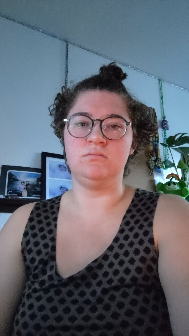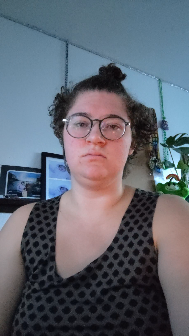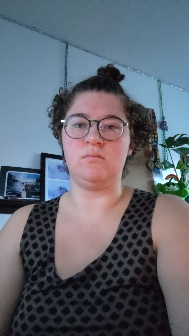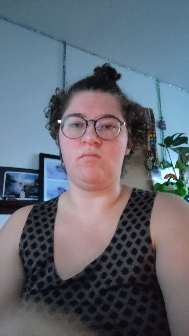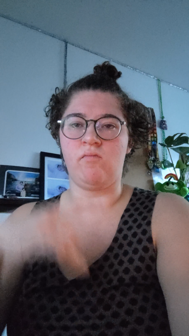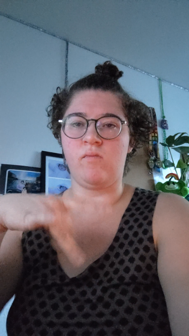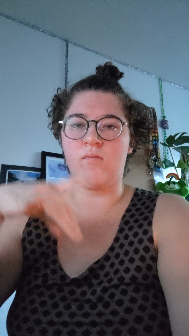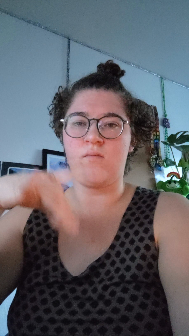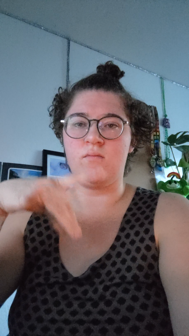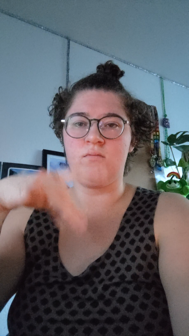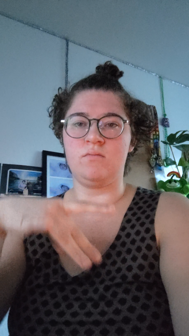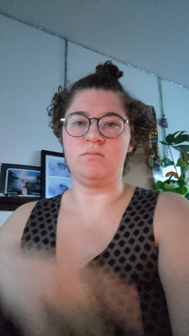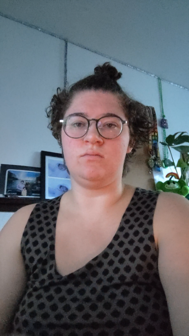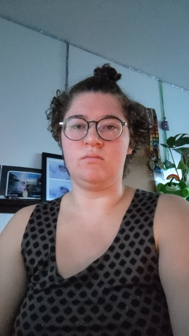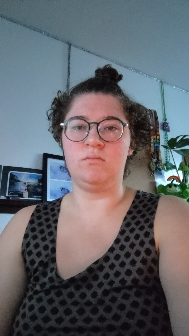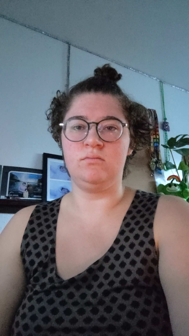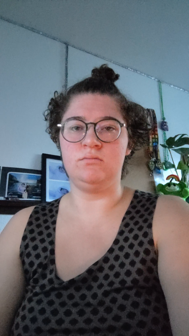pumpkin